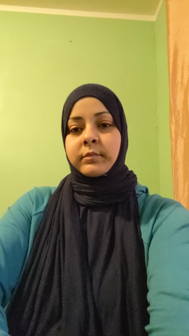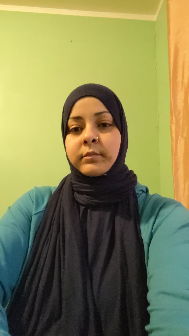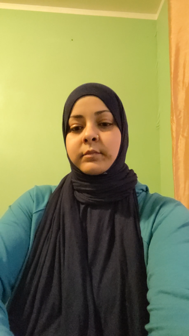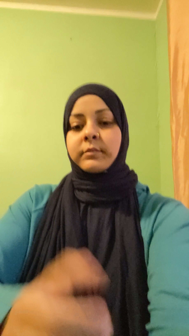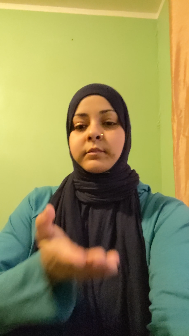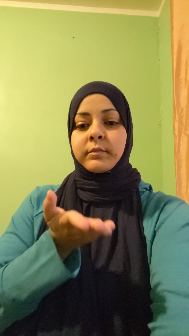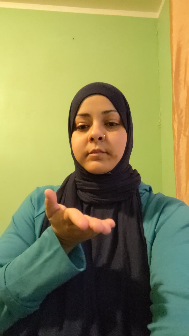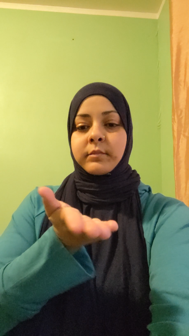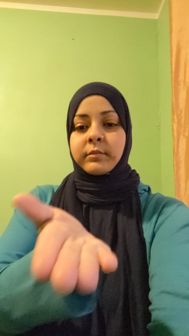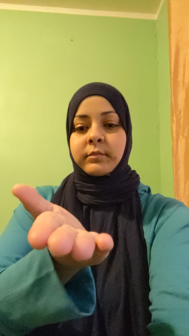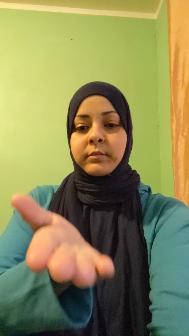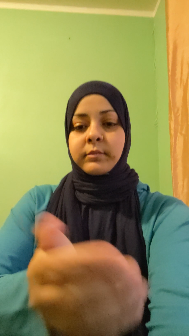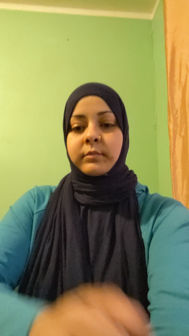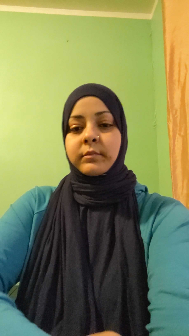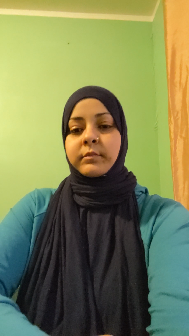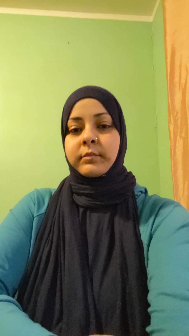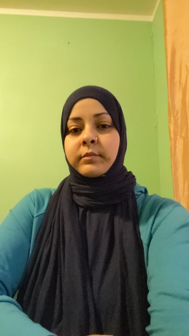oven